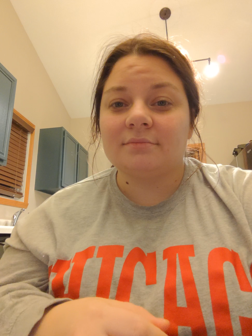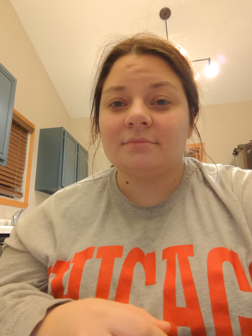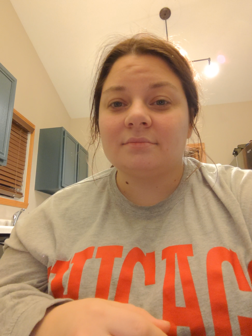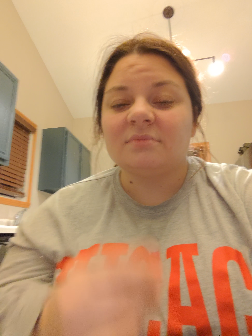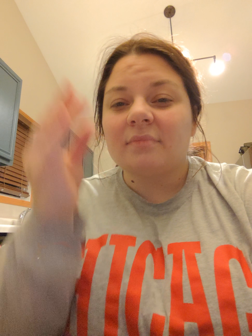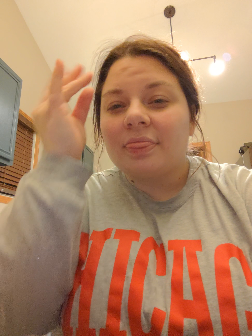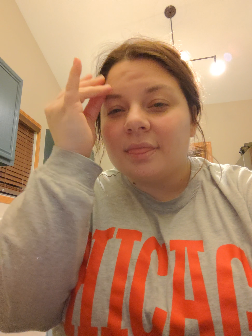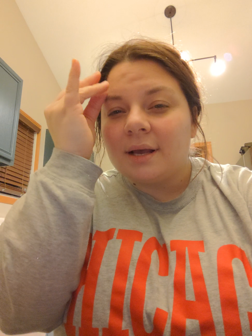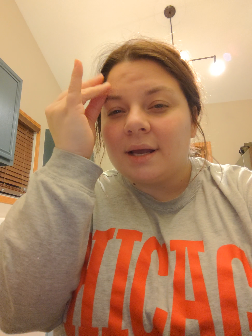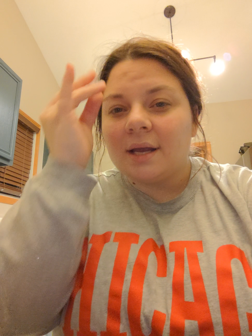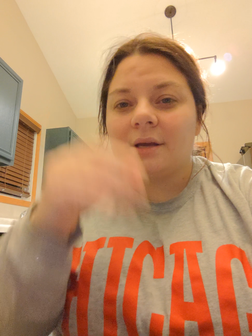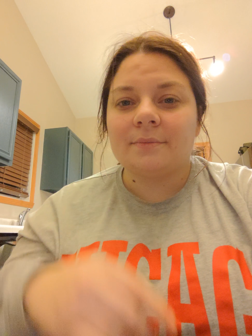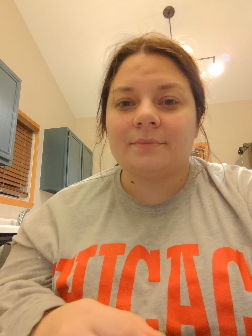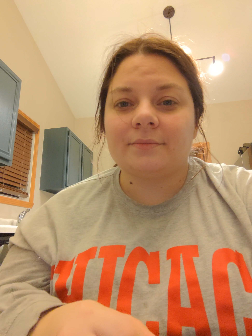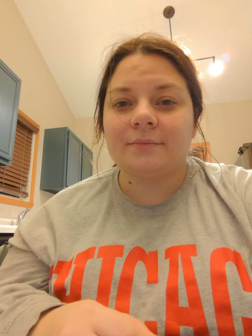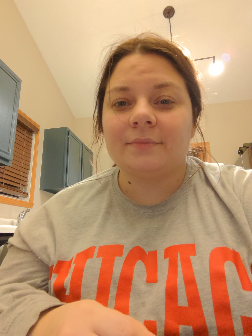think